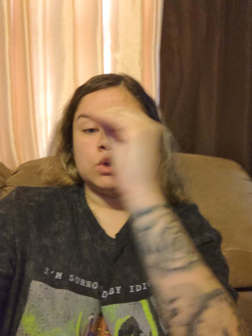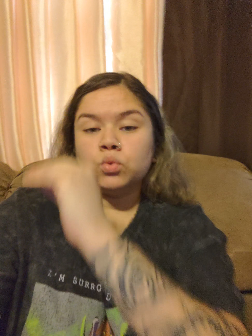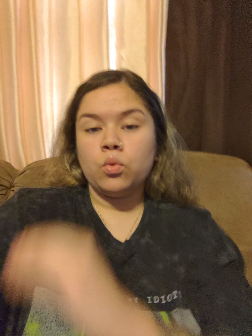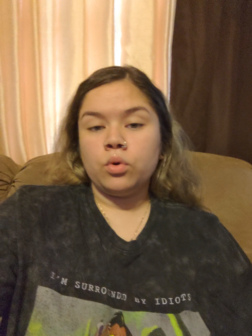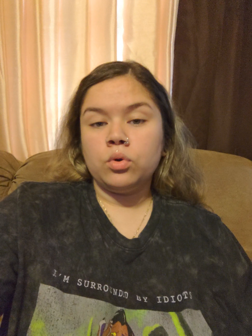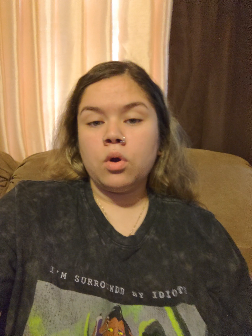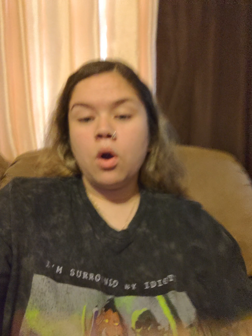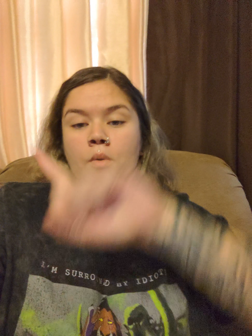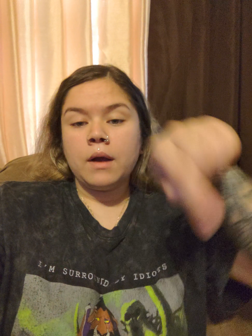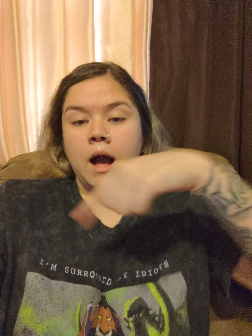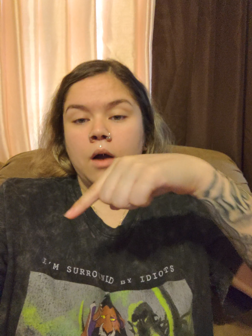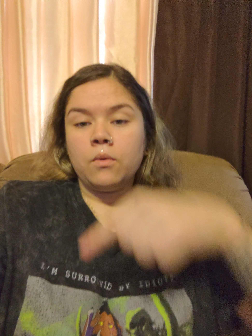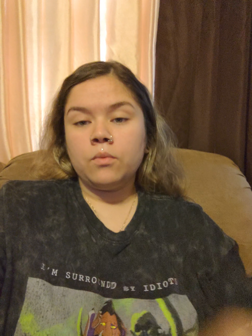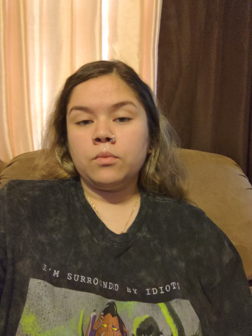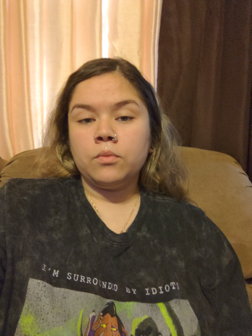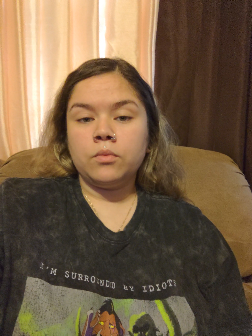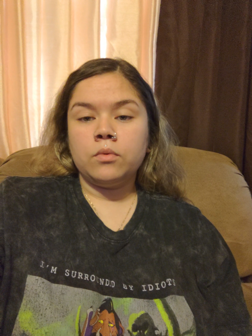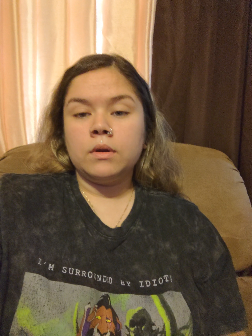around